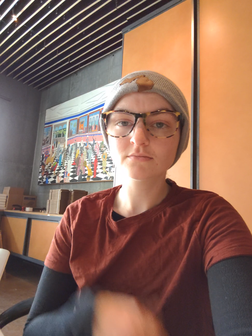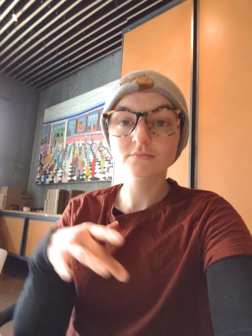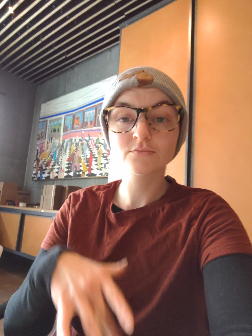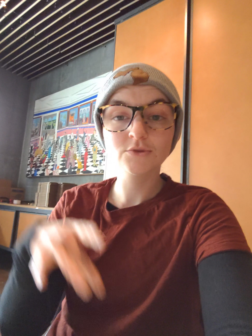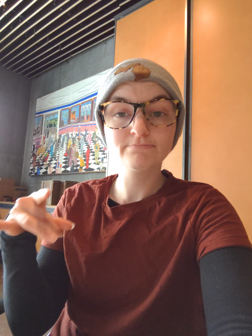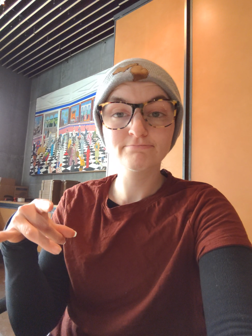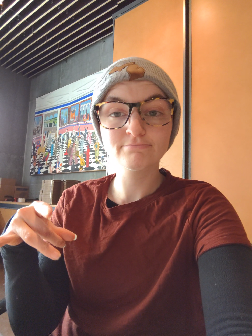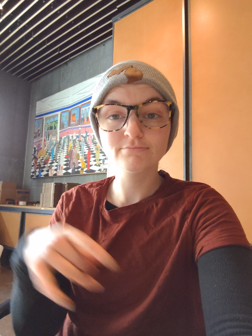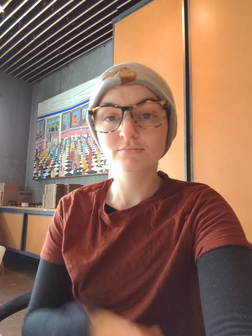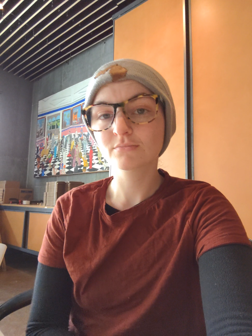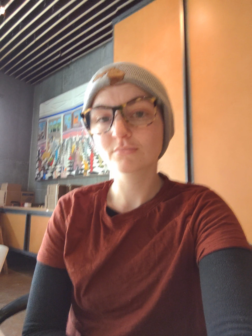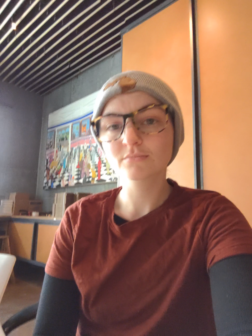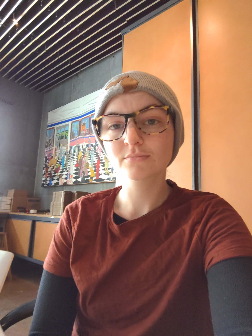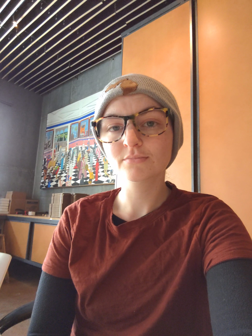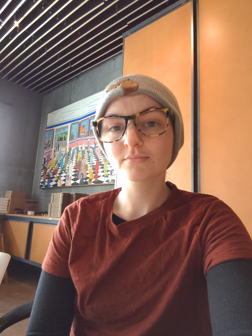underwear